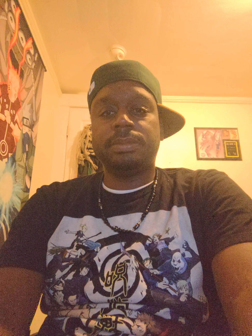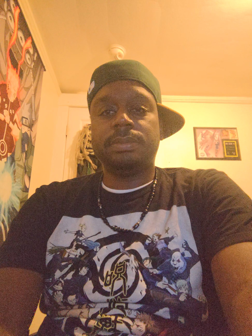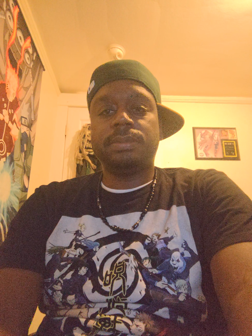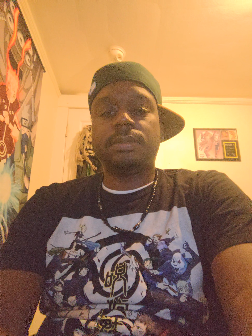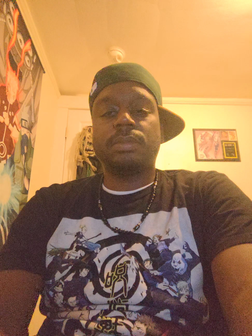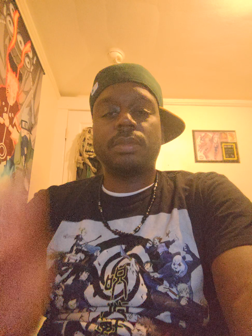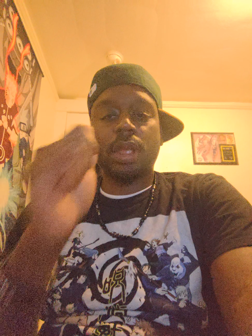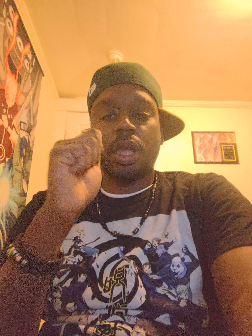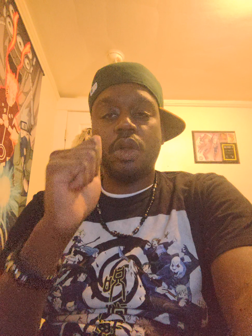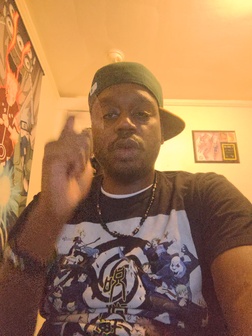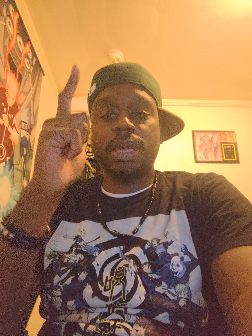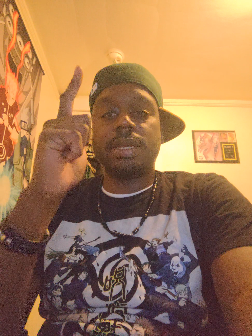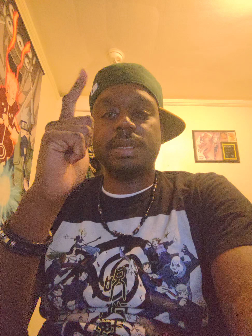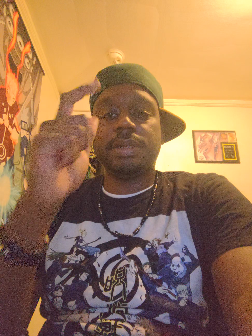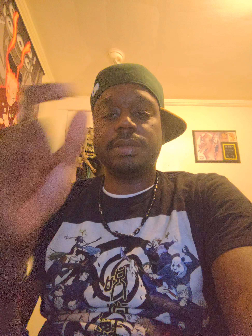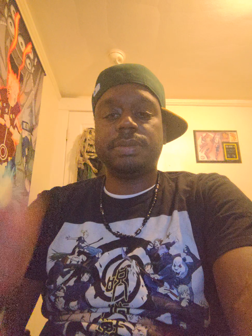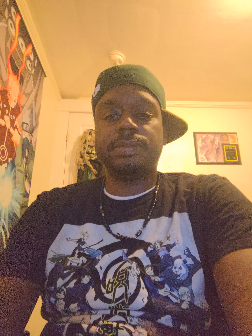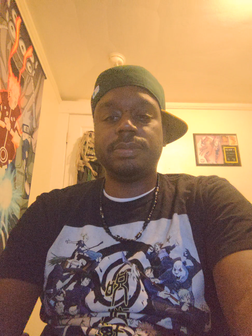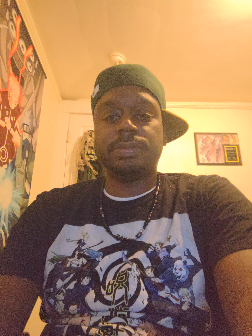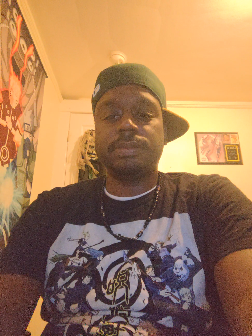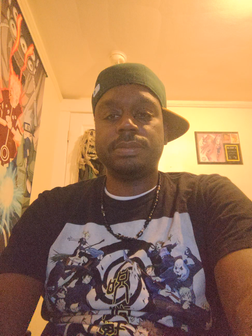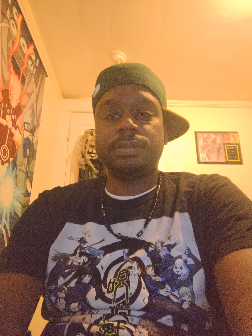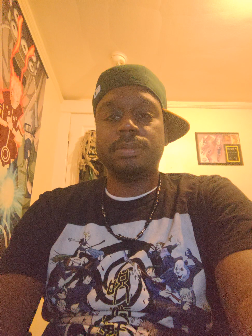awake